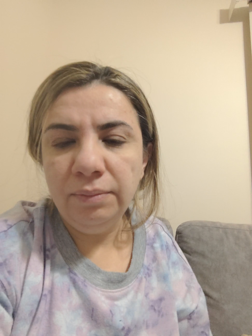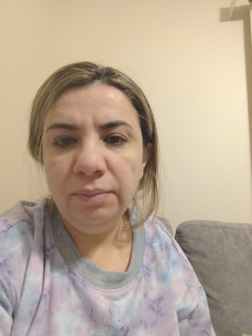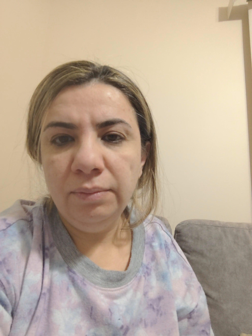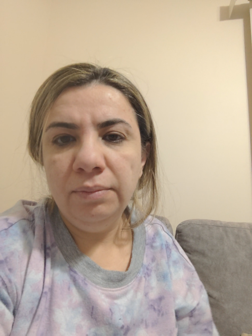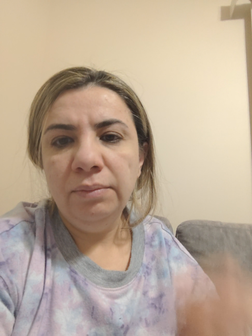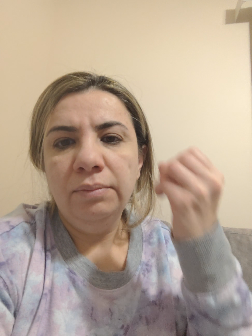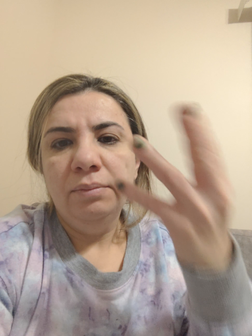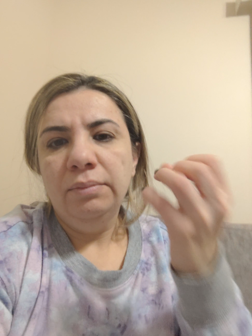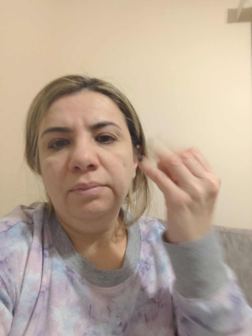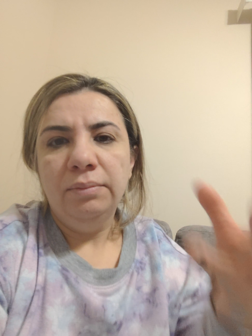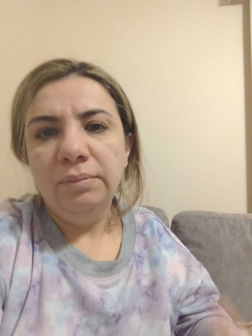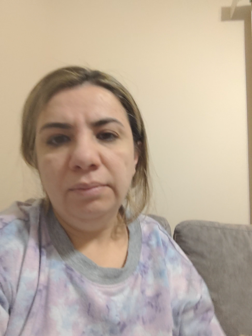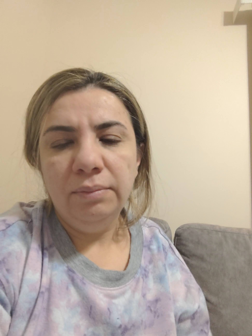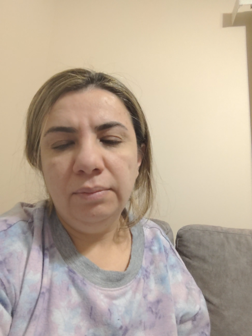many